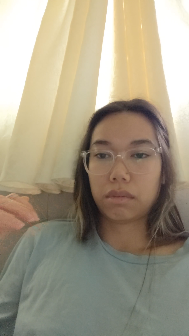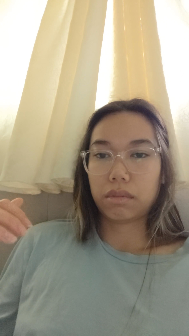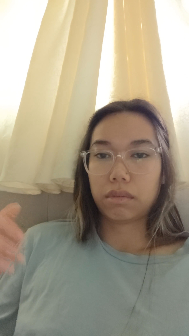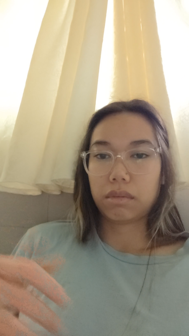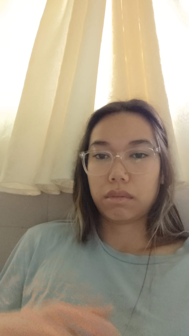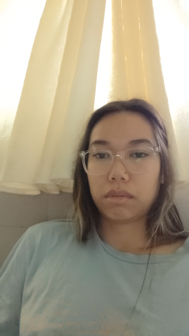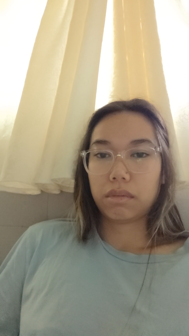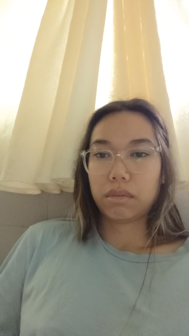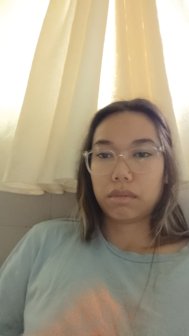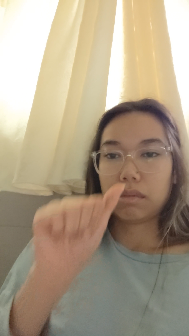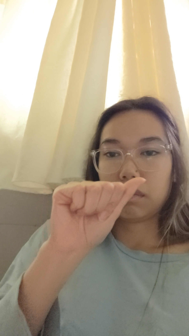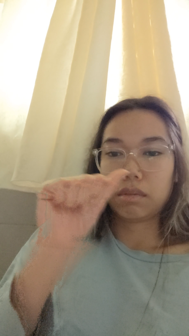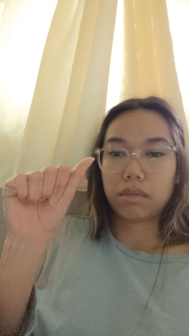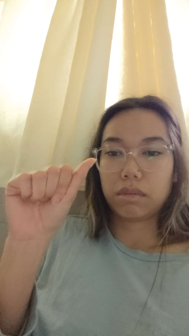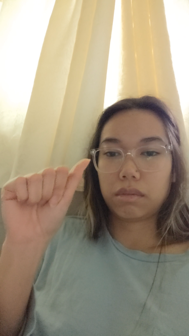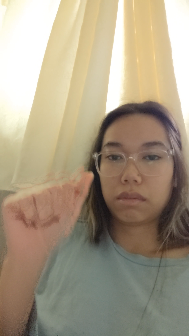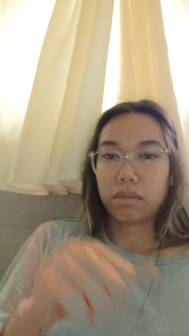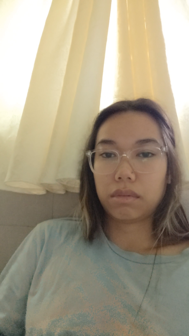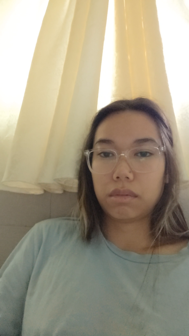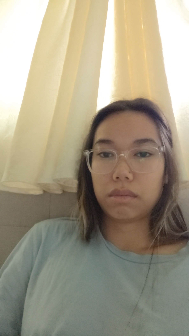a